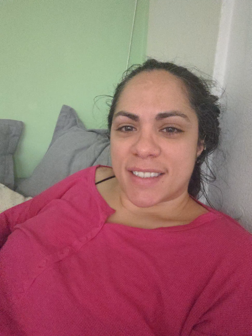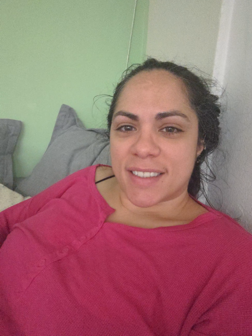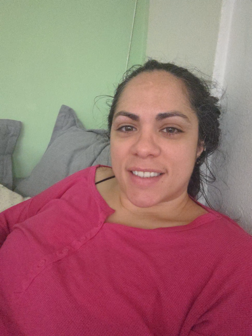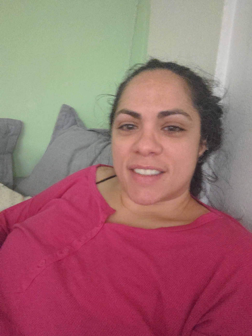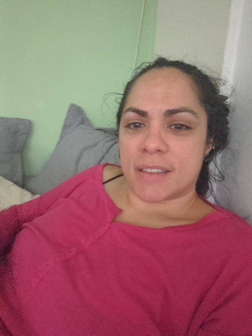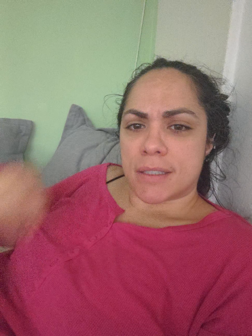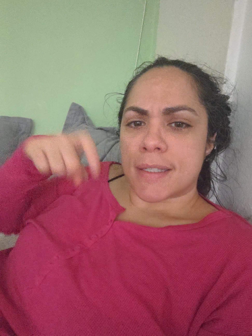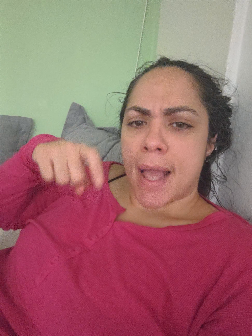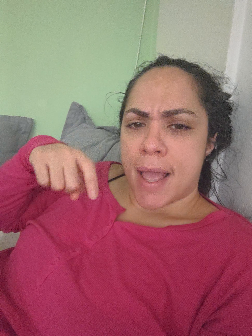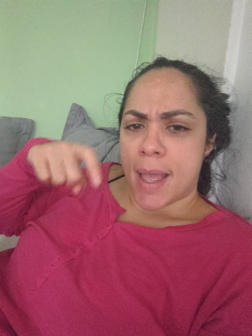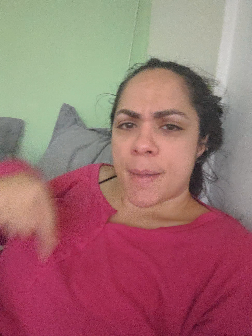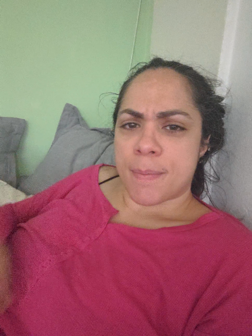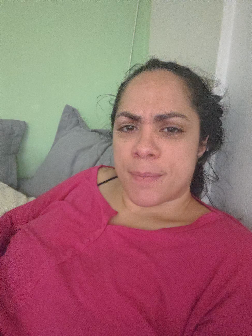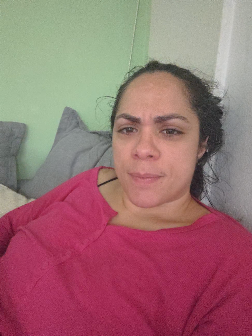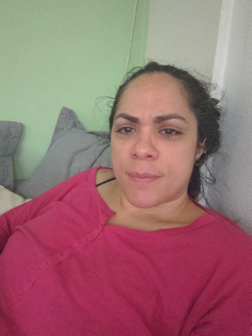time